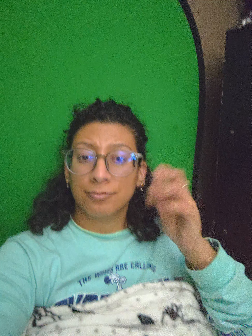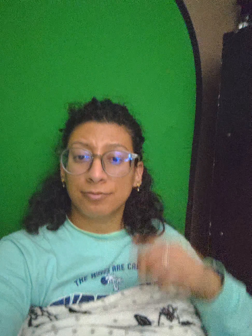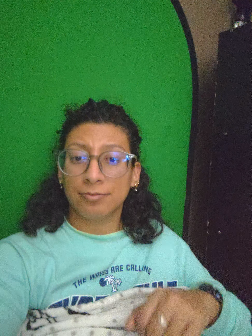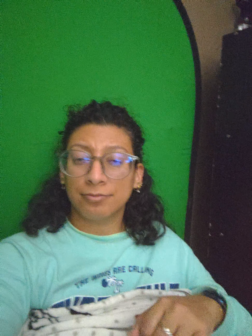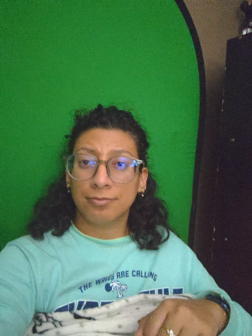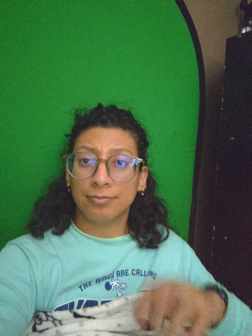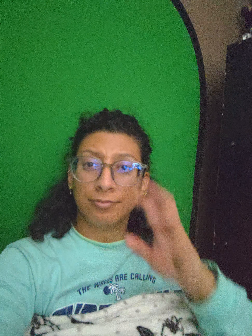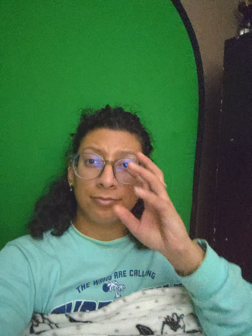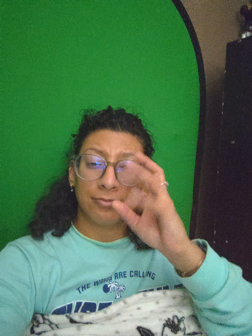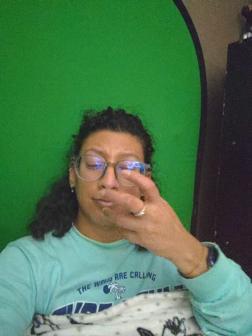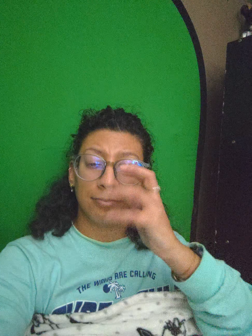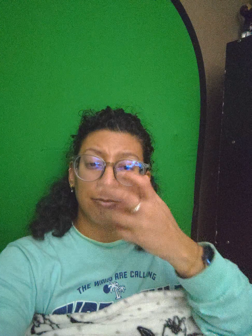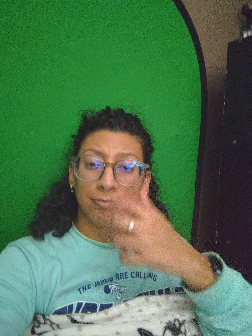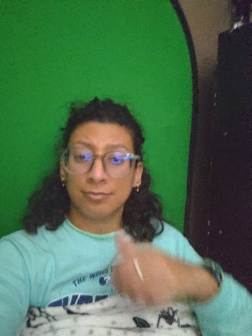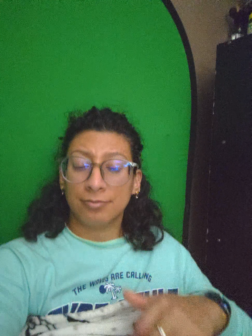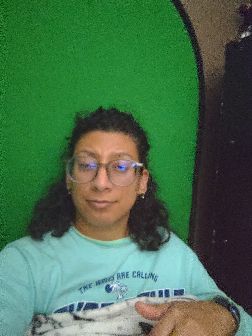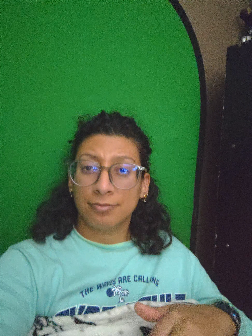clown